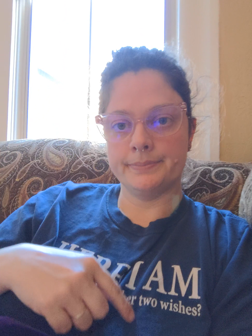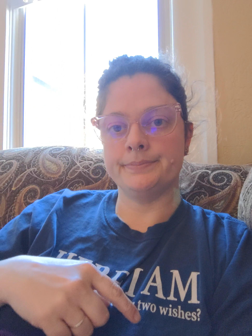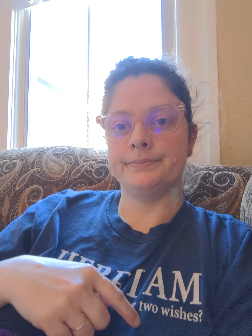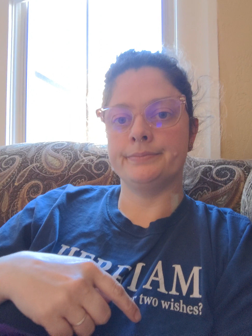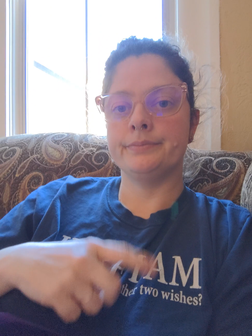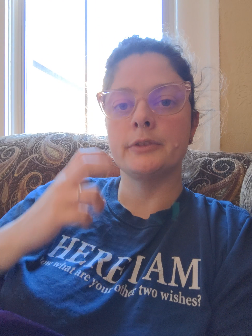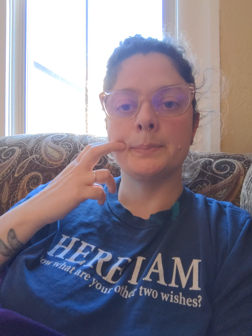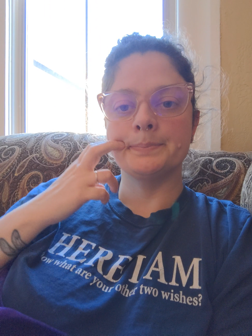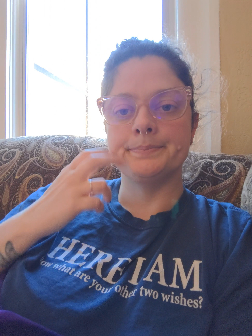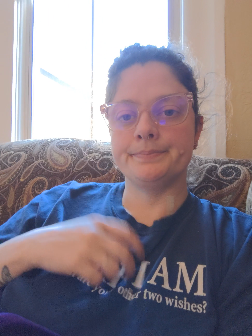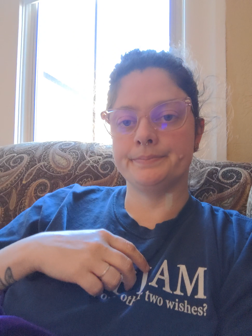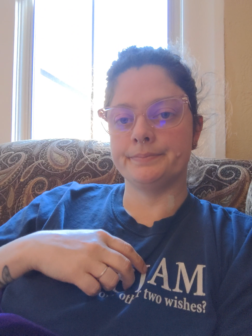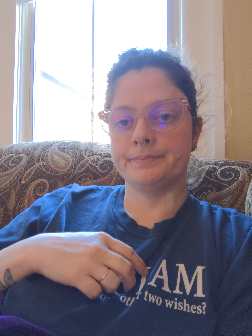gum